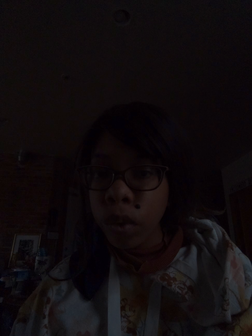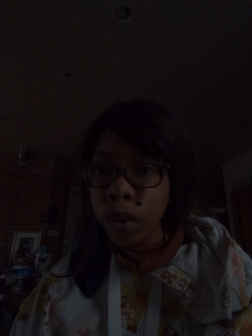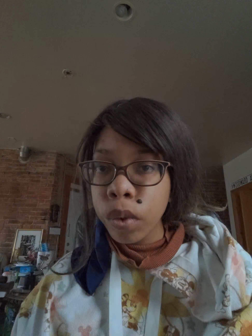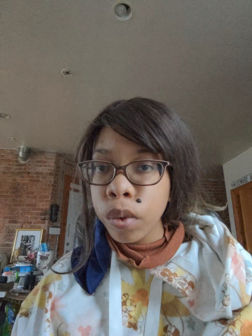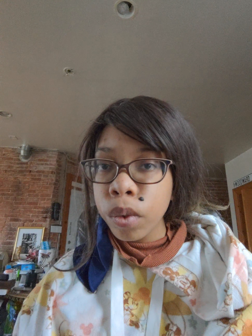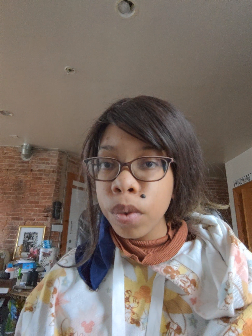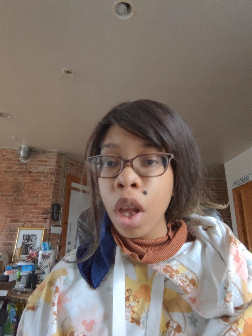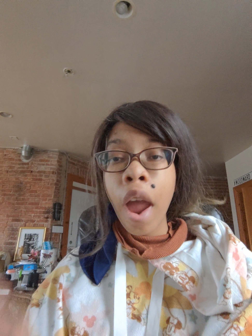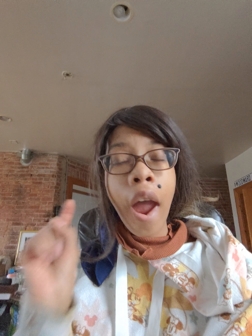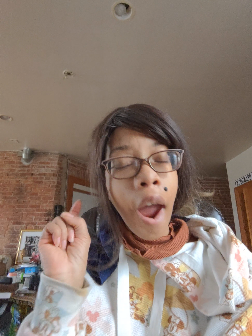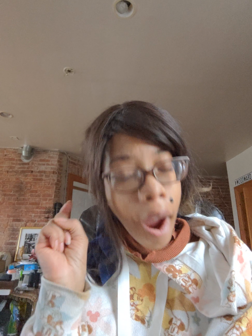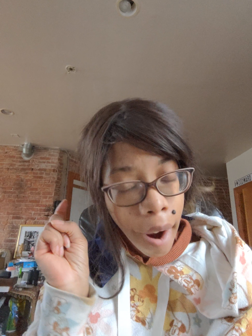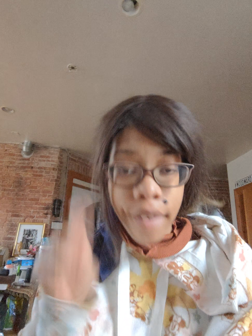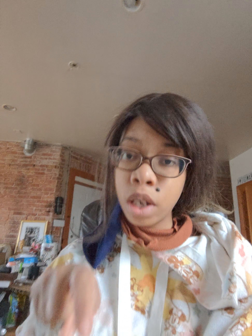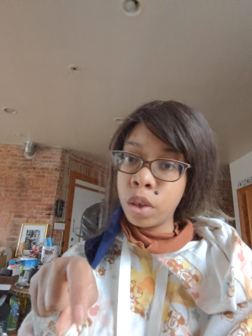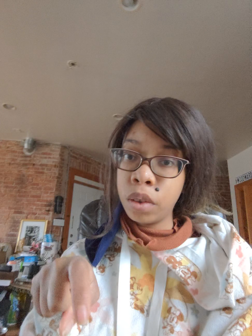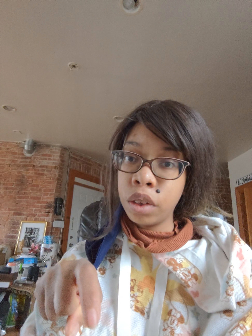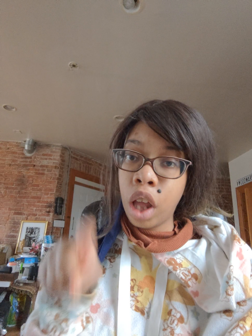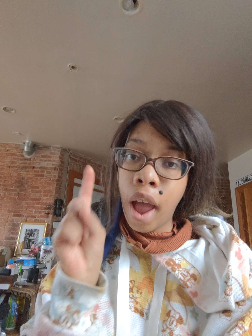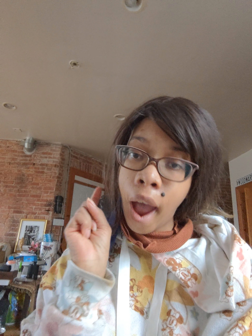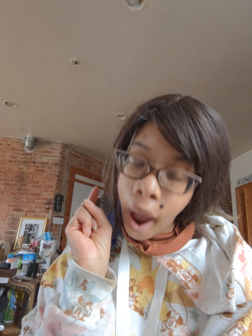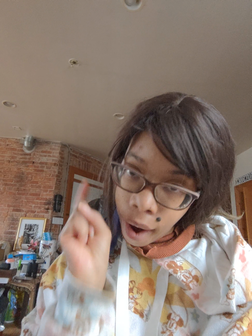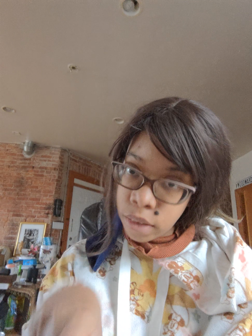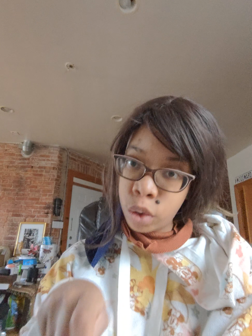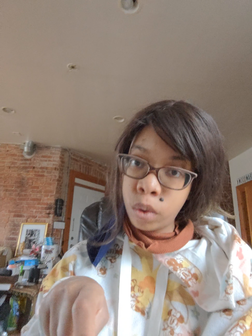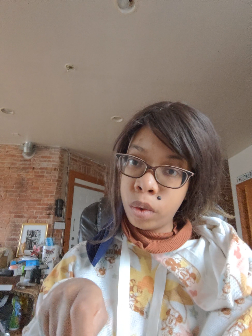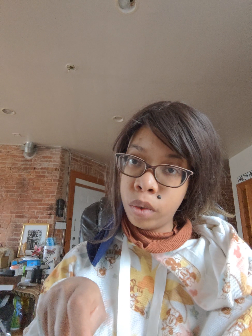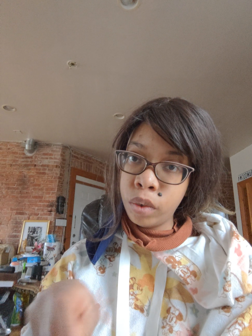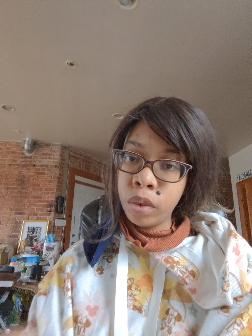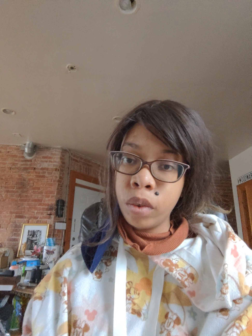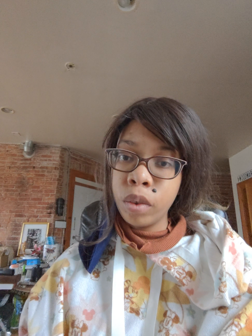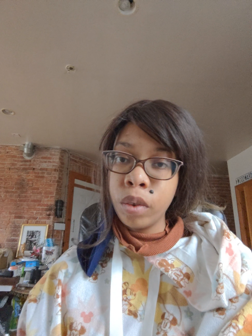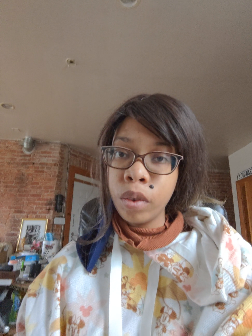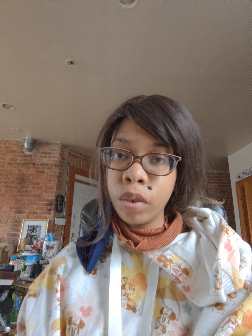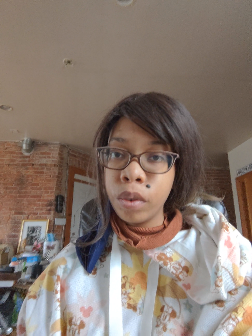have to